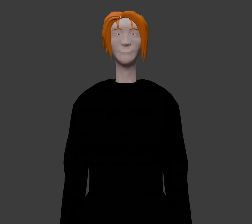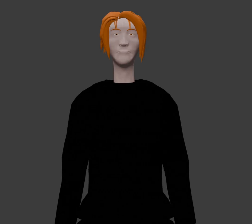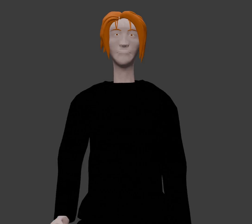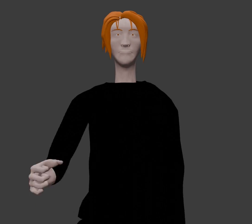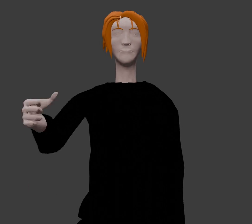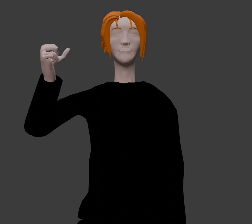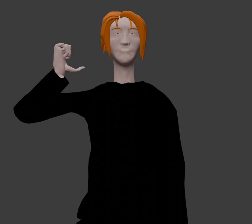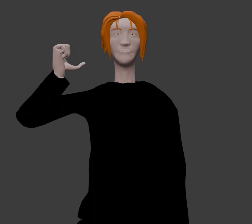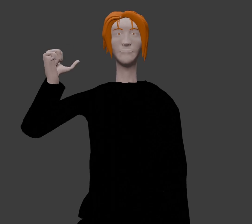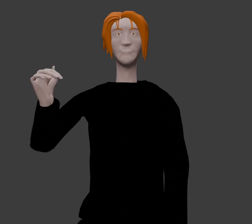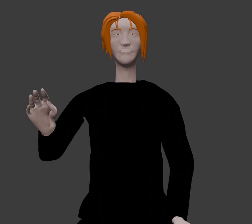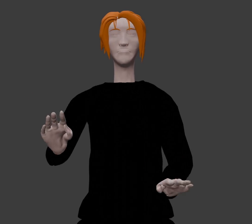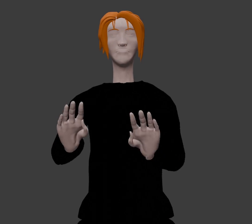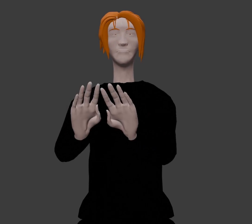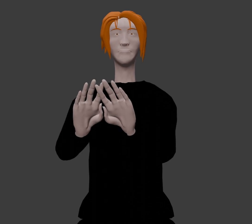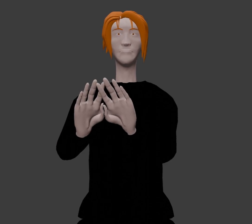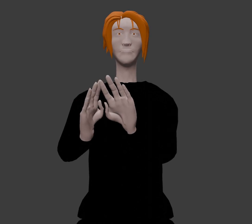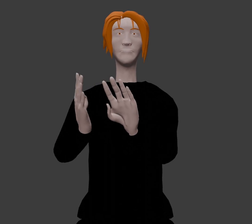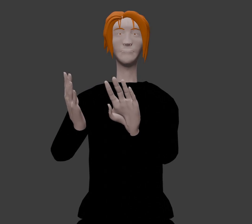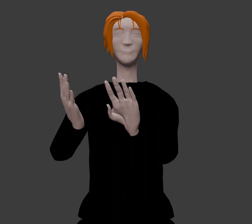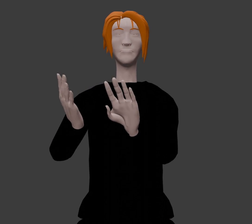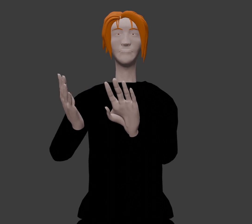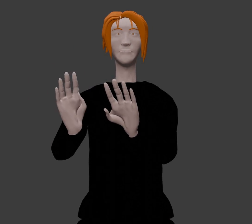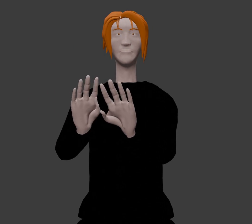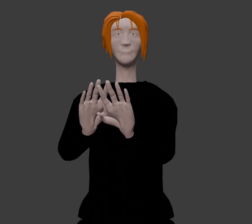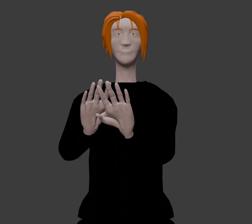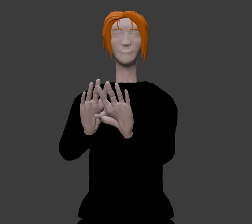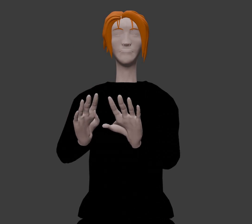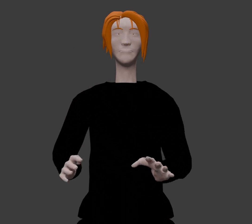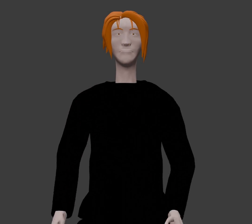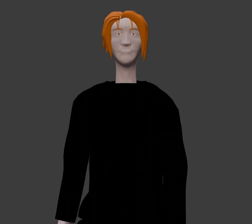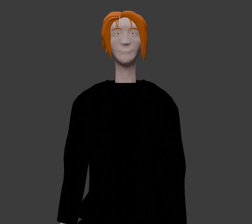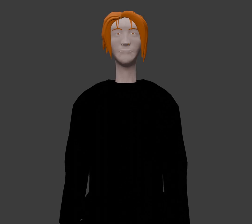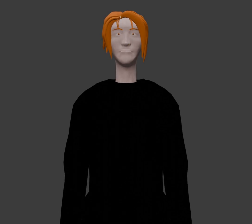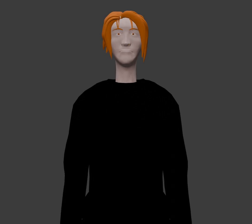Backdoor